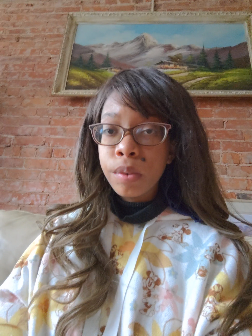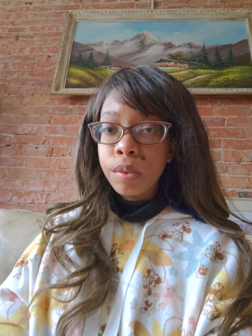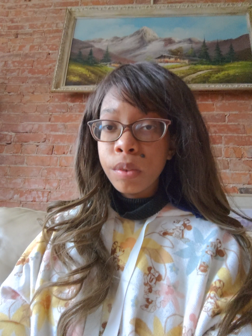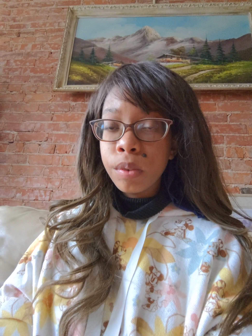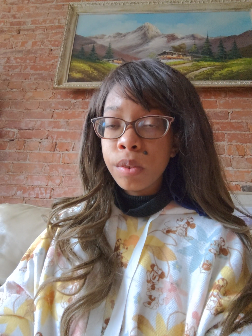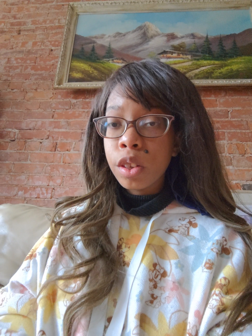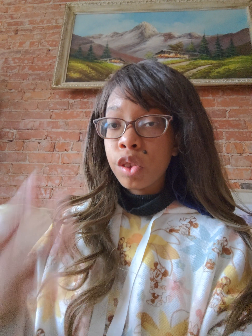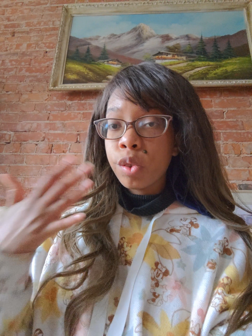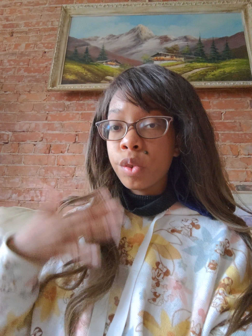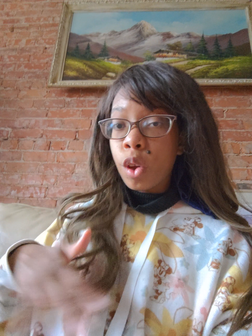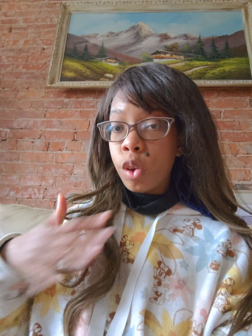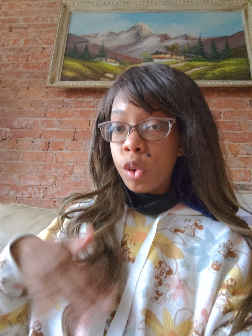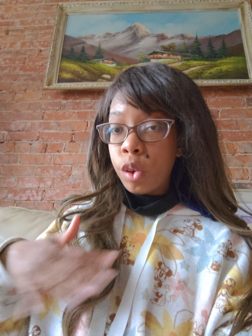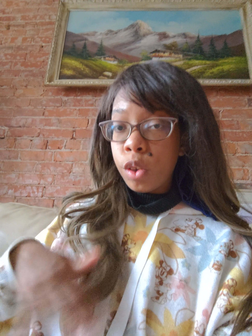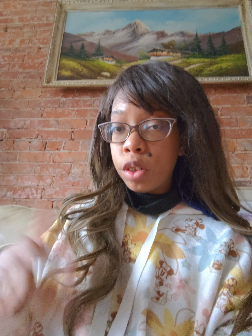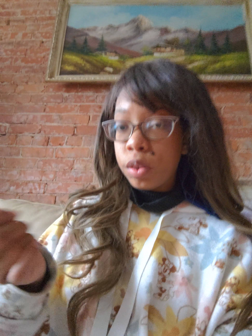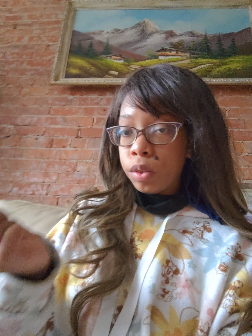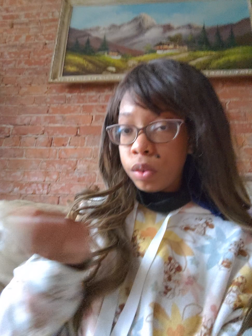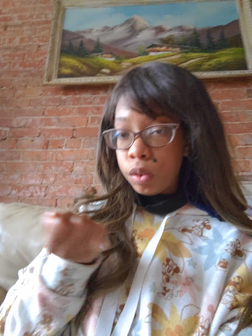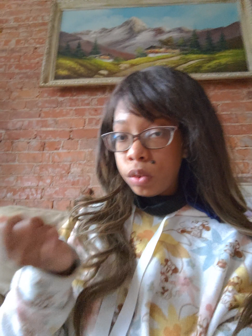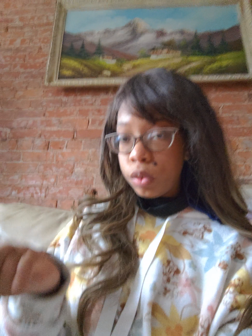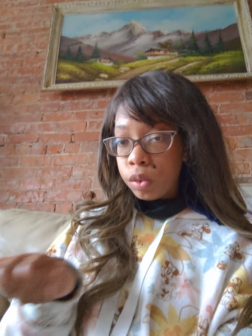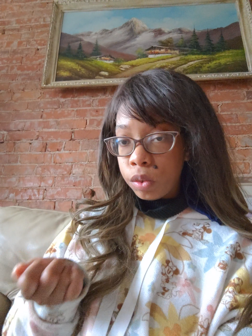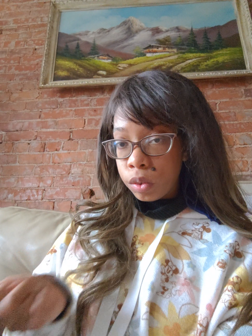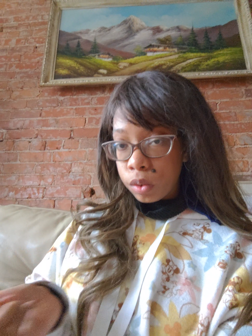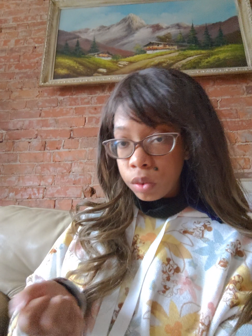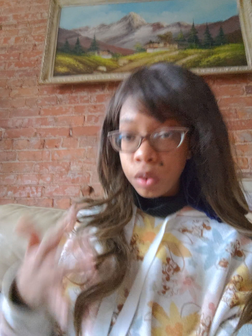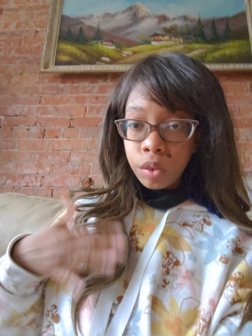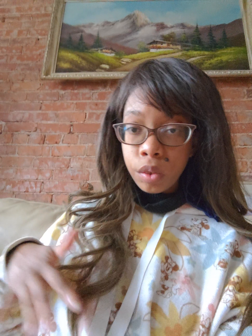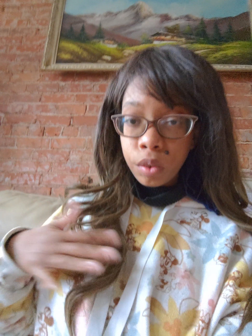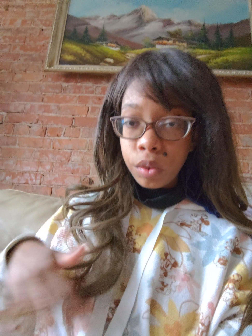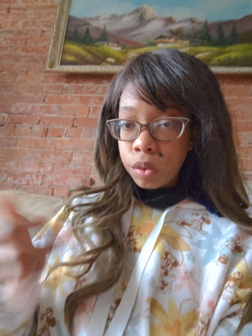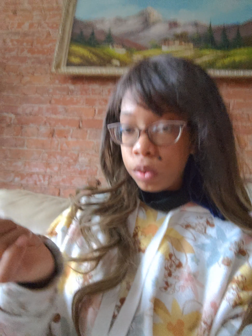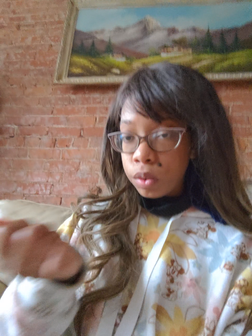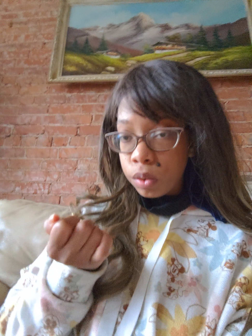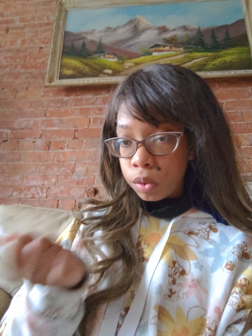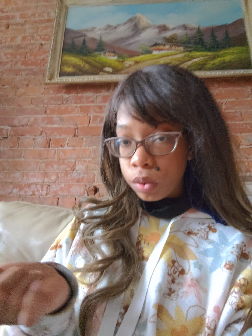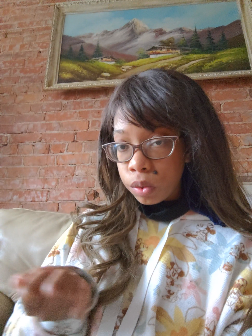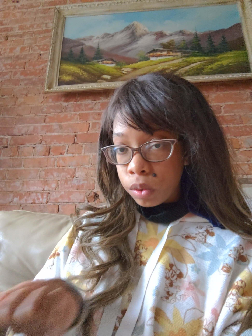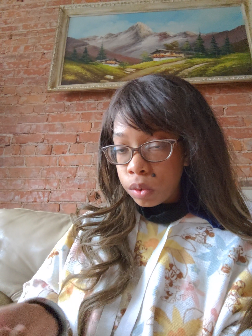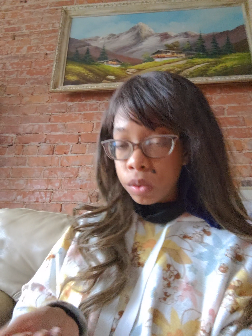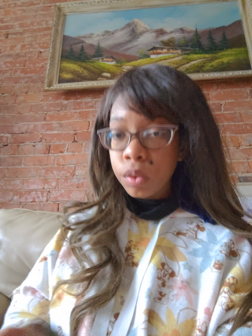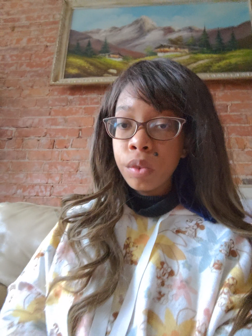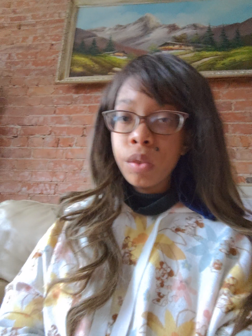drawer